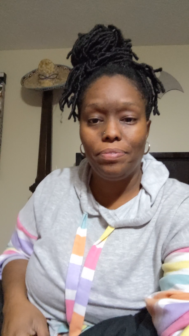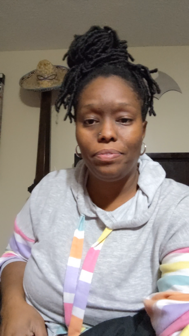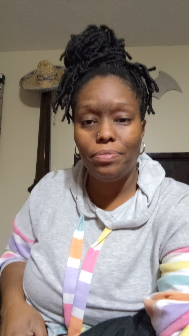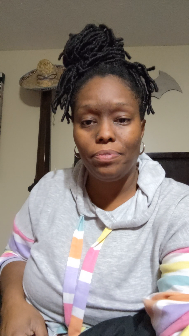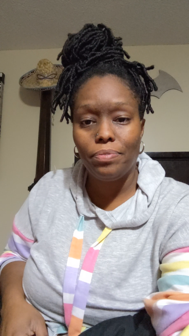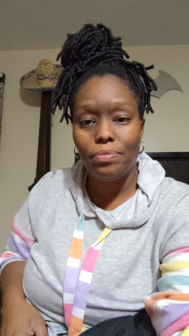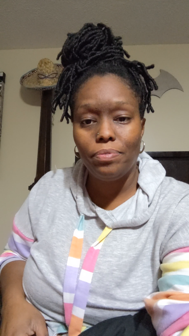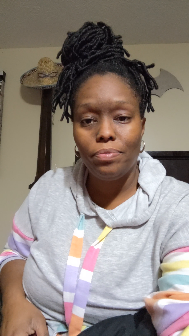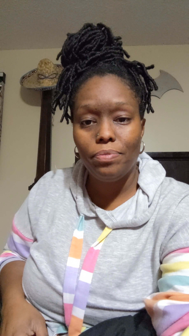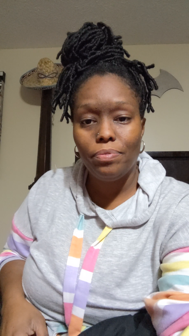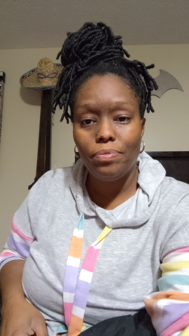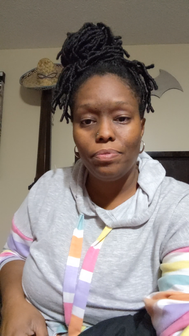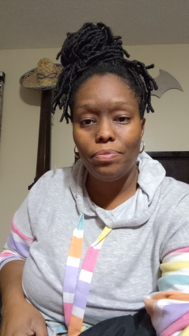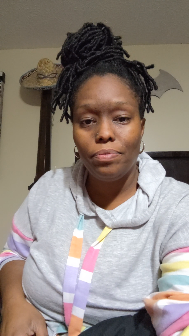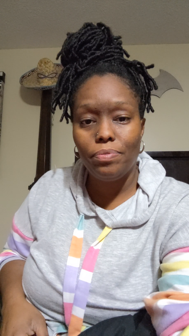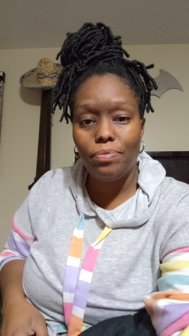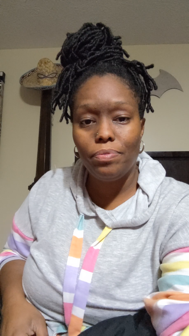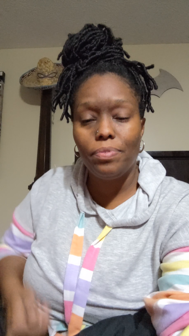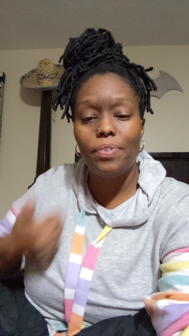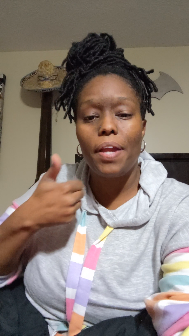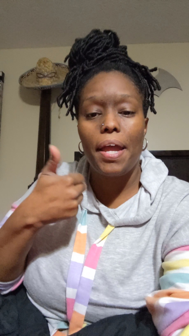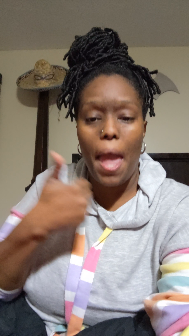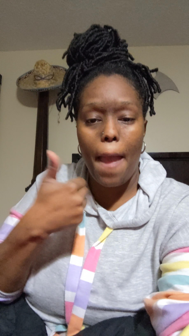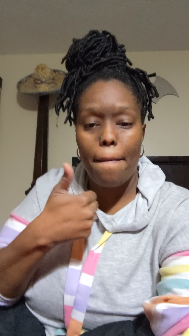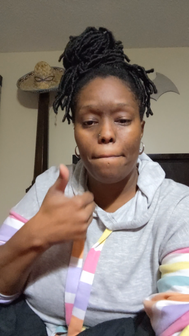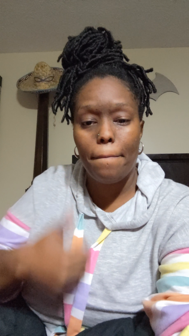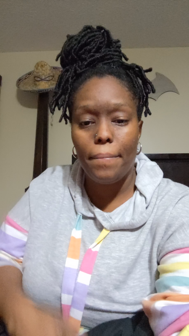game